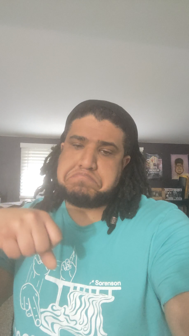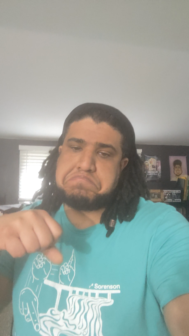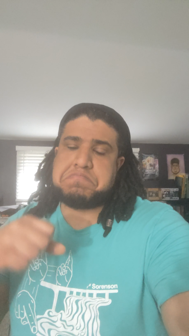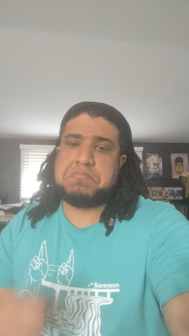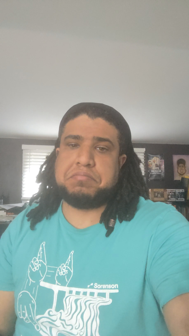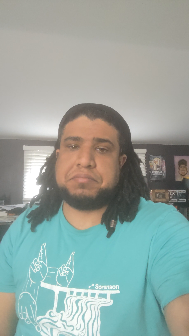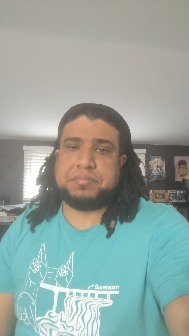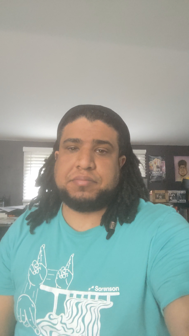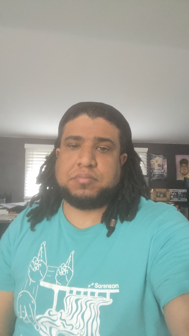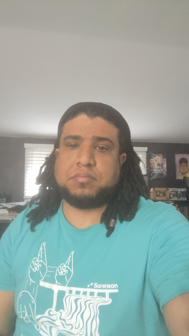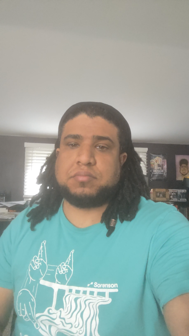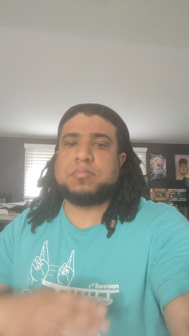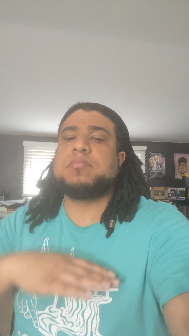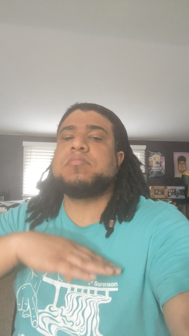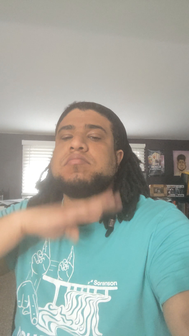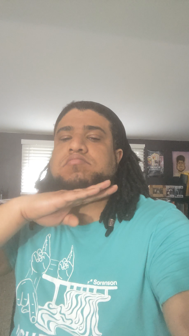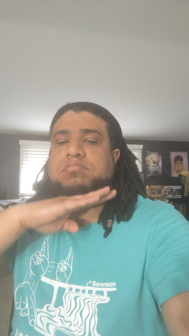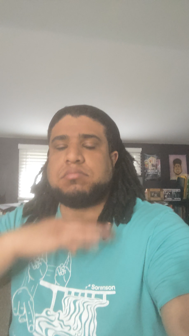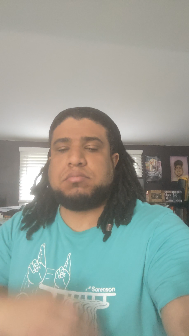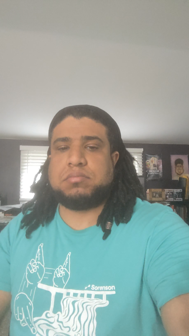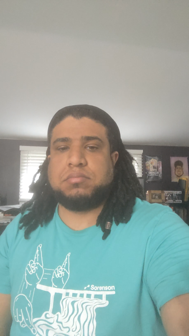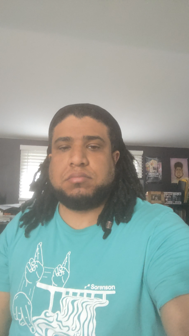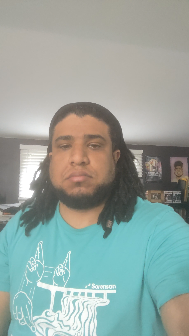full